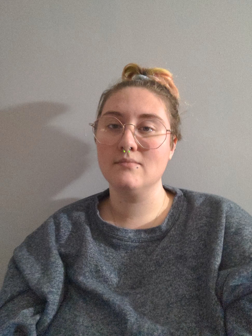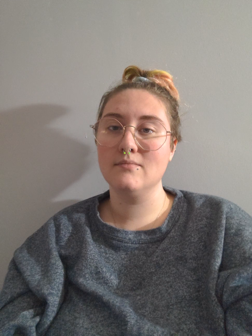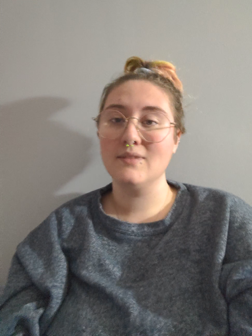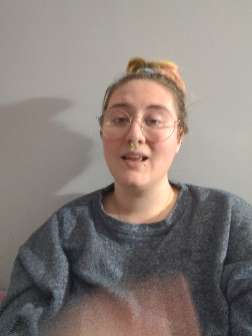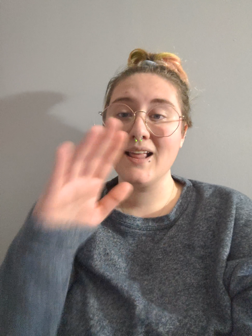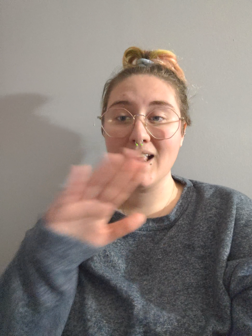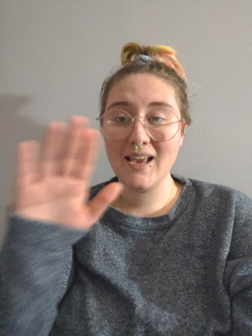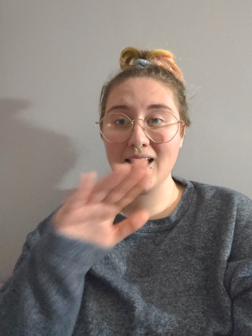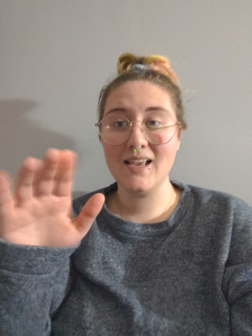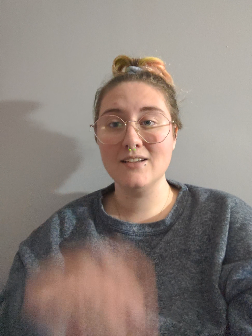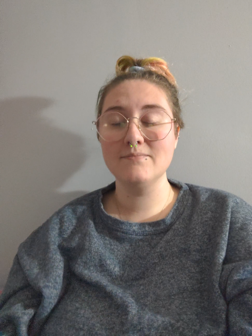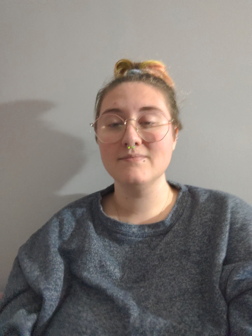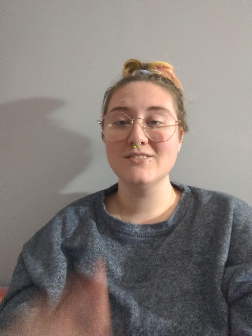clean